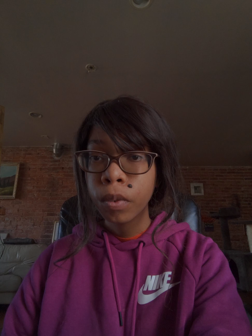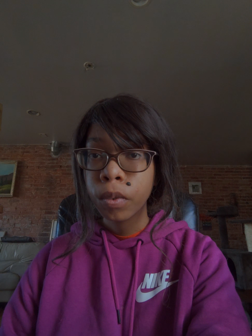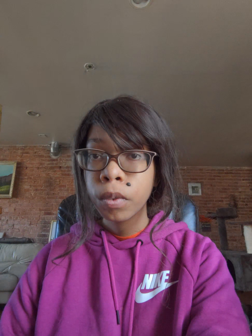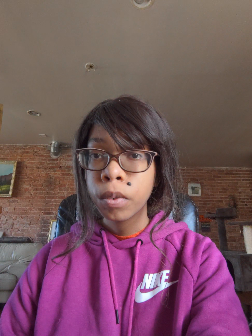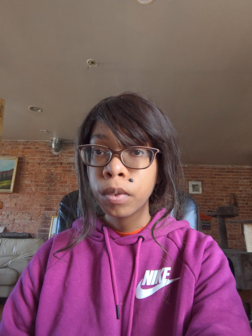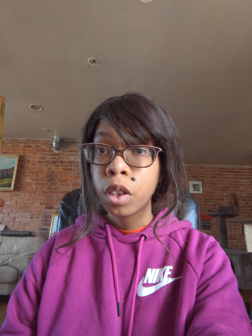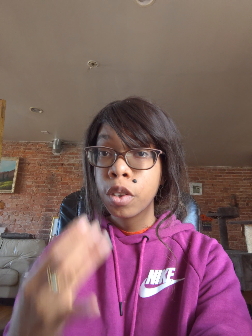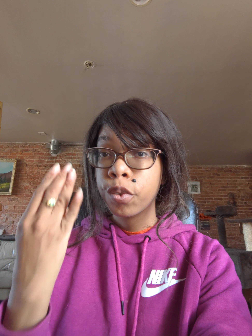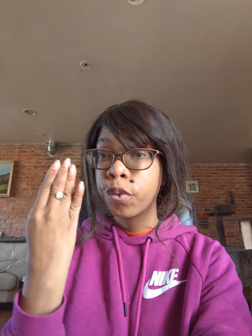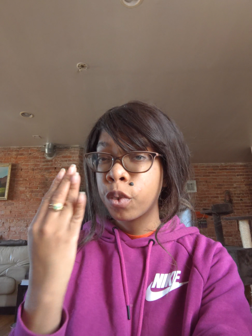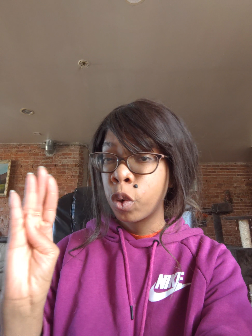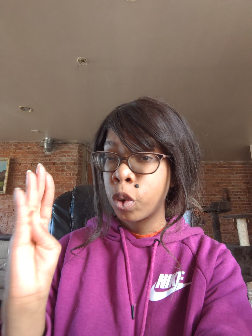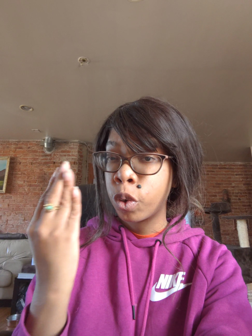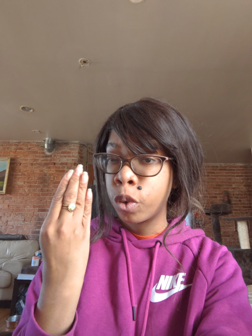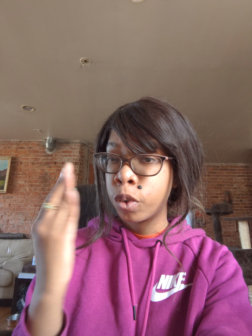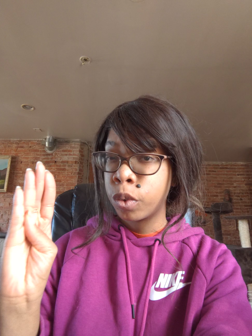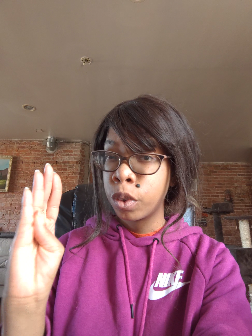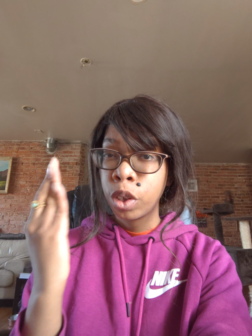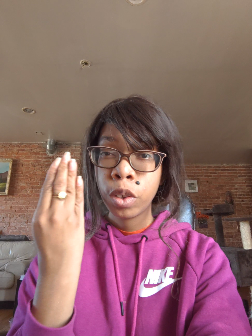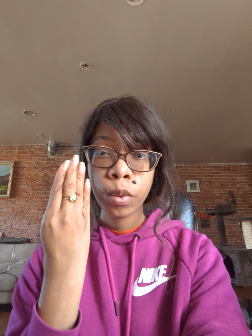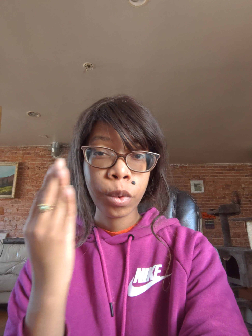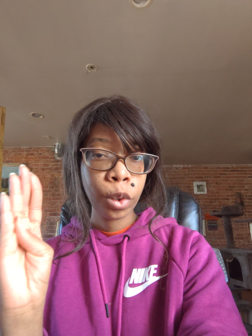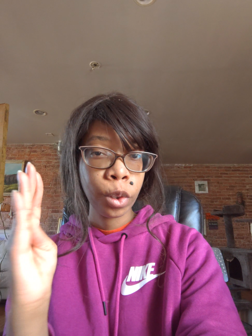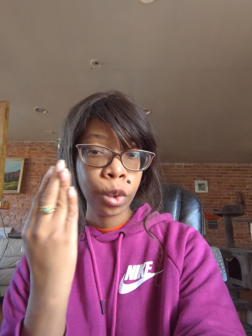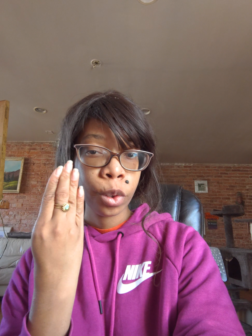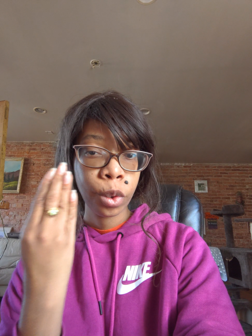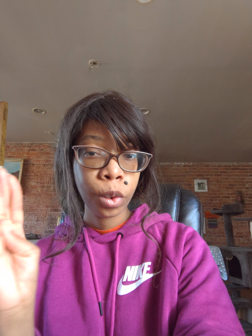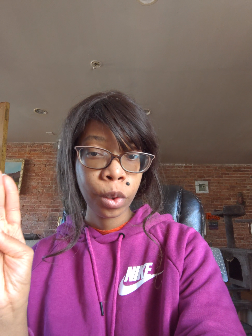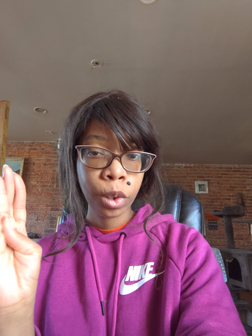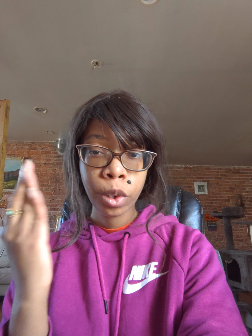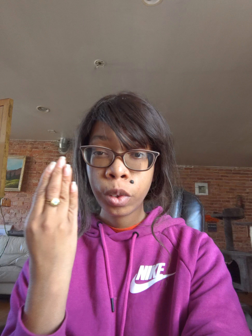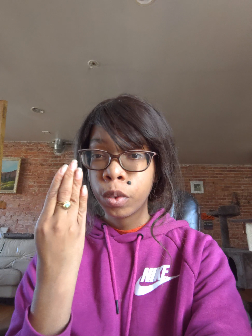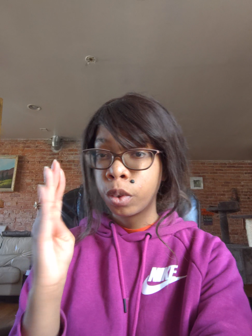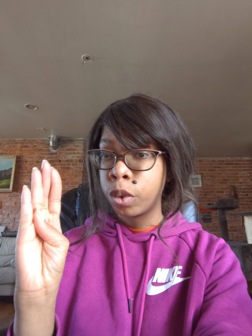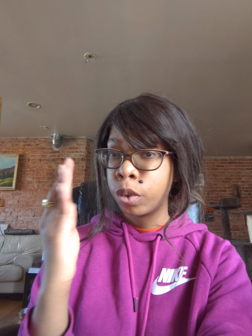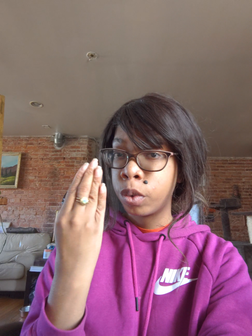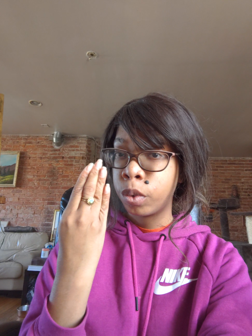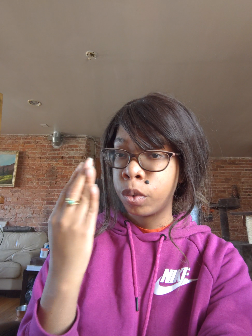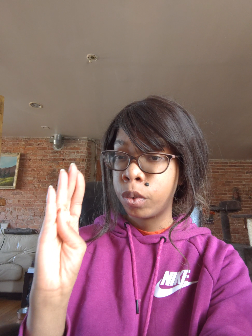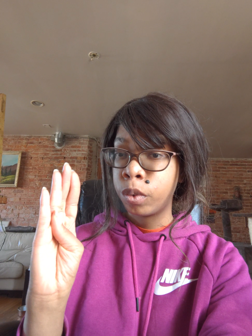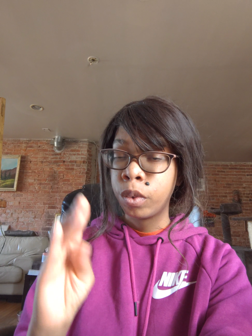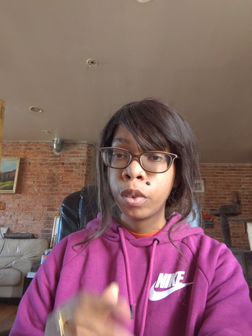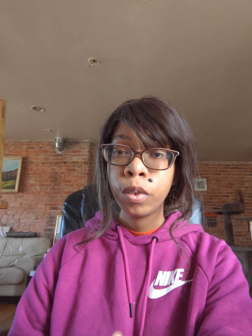blue